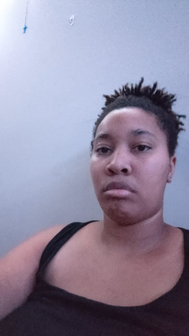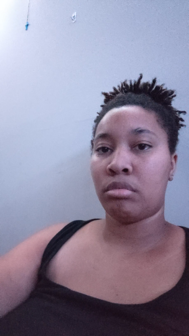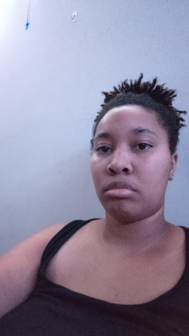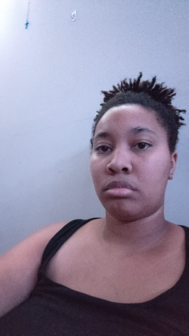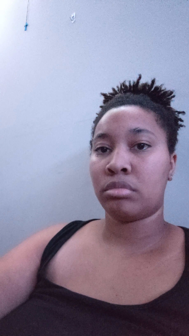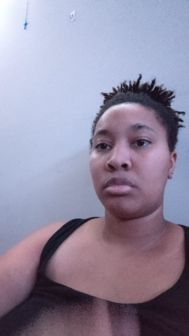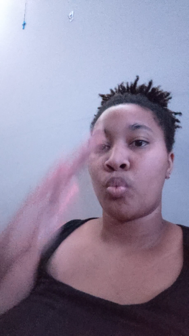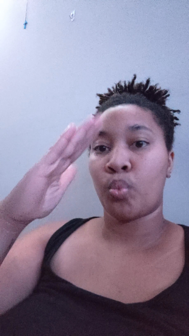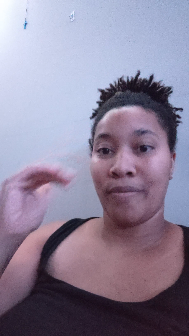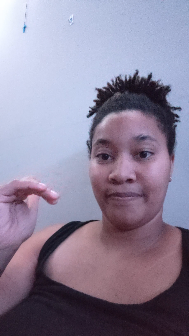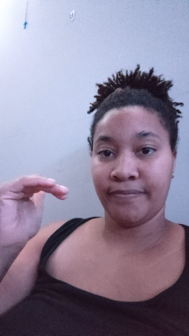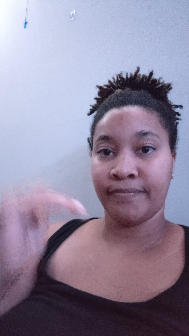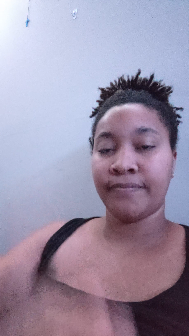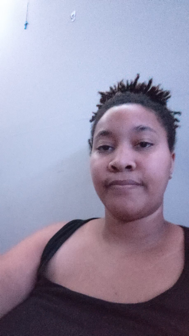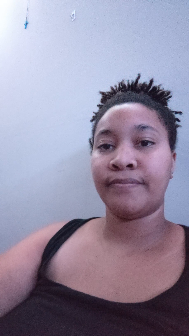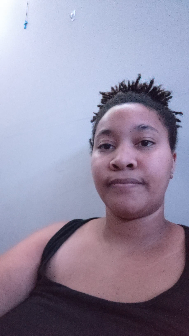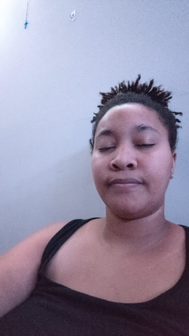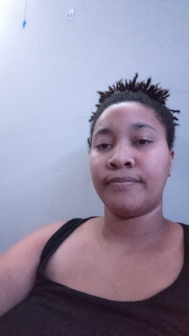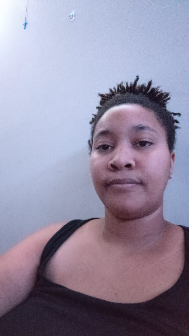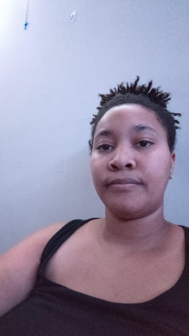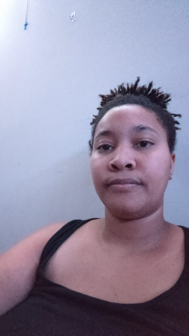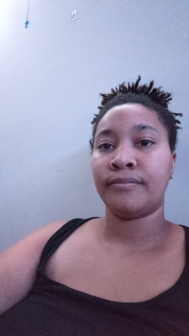roof